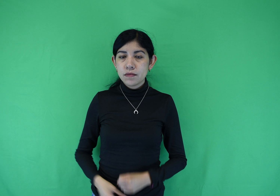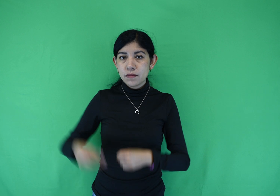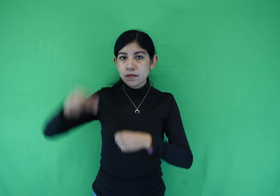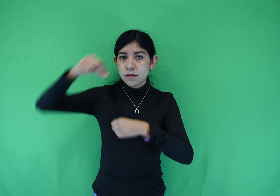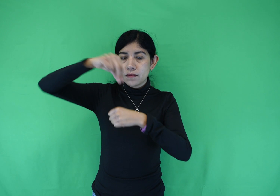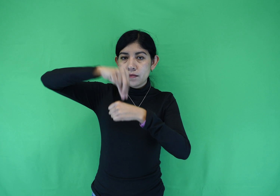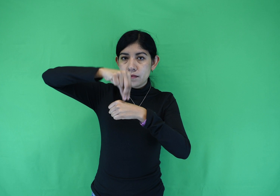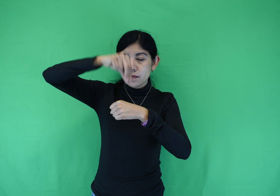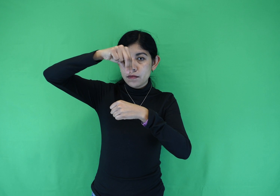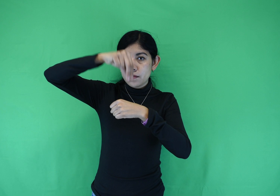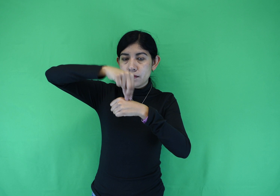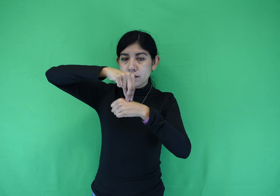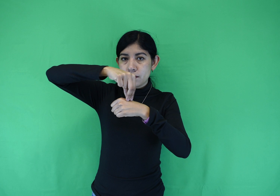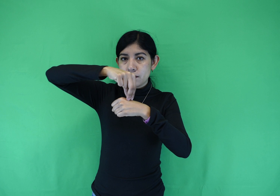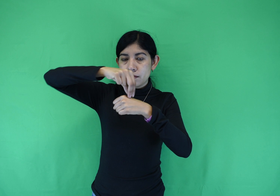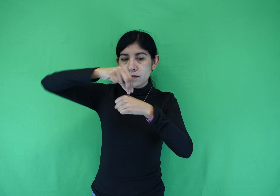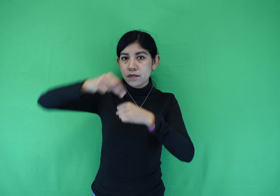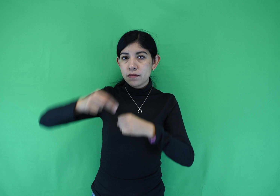doctor